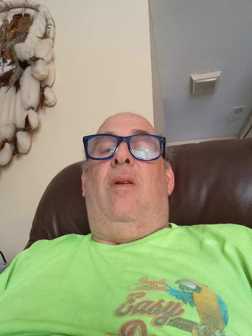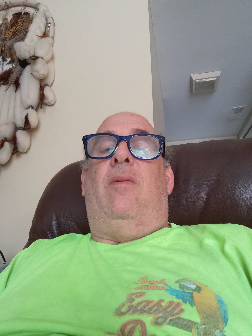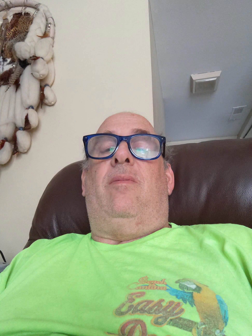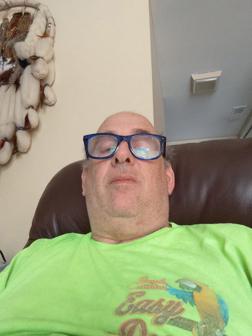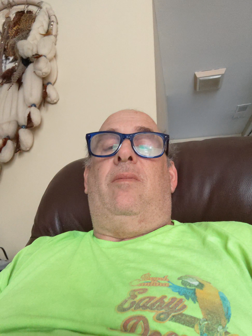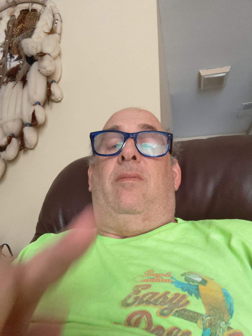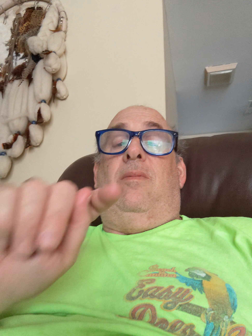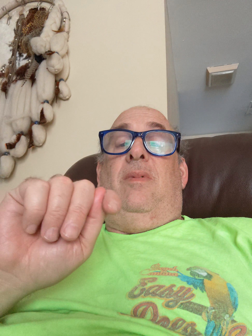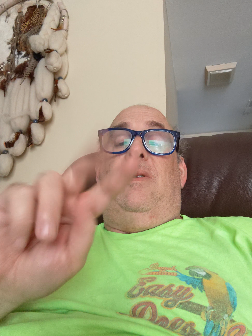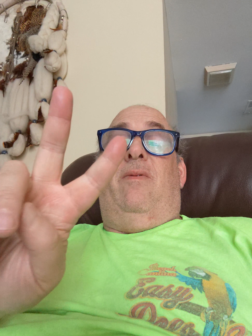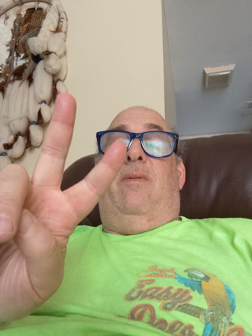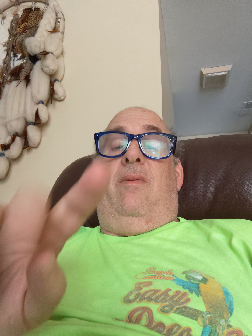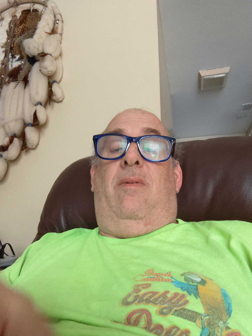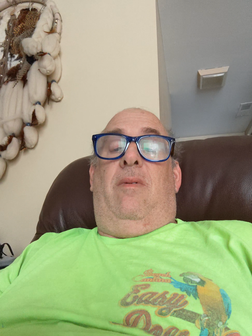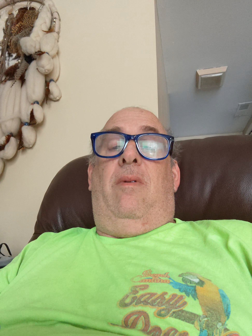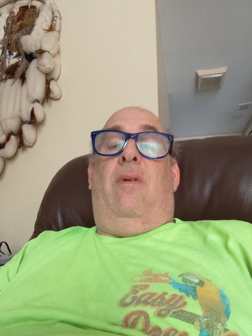TV